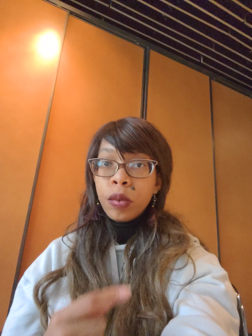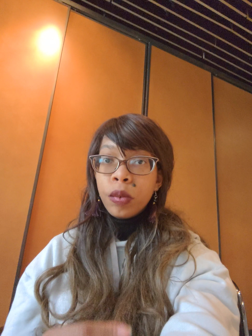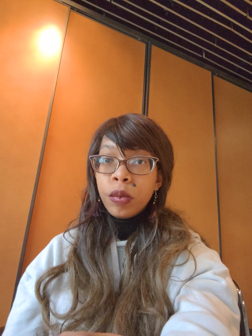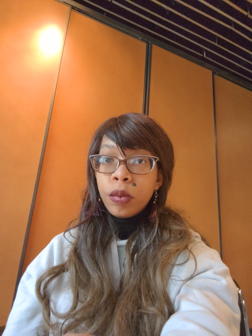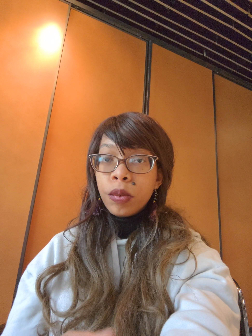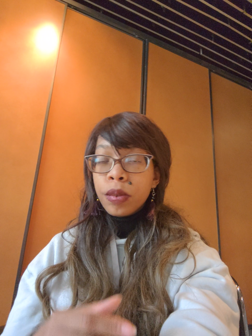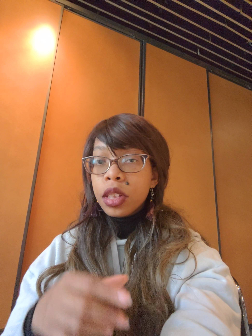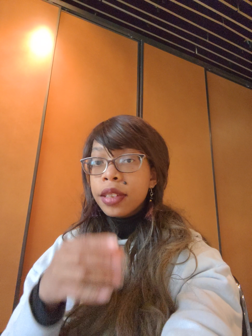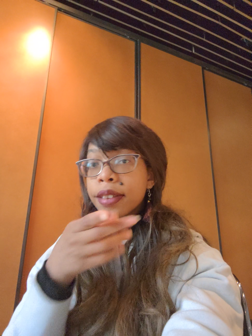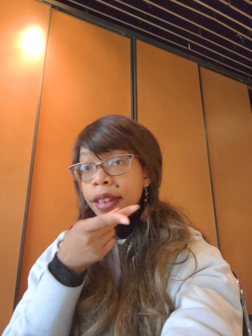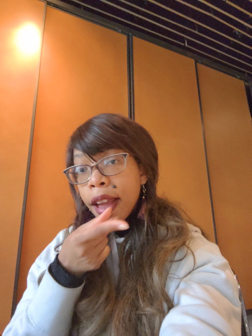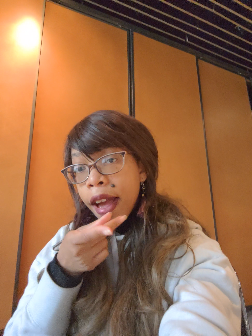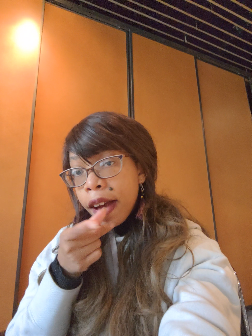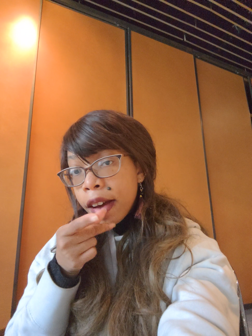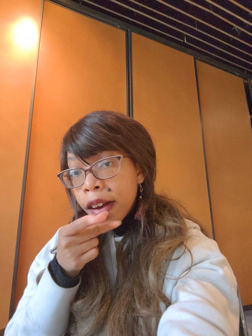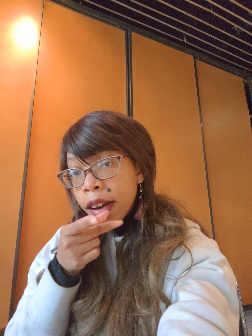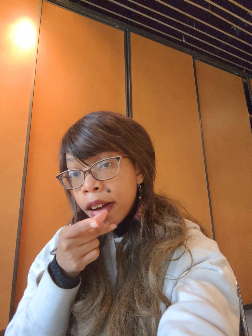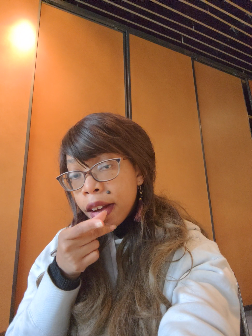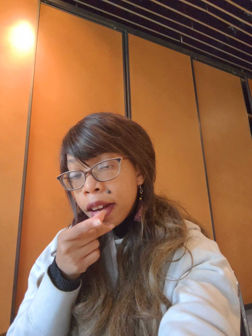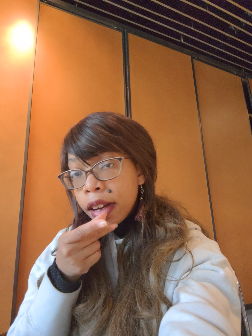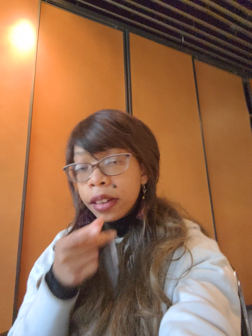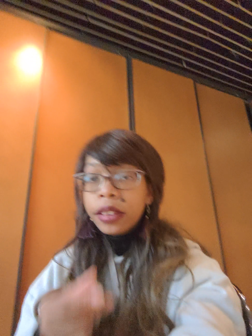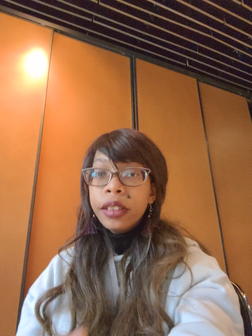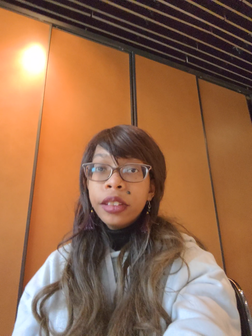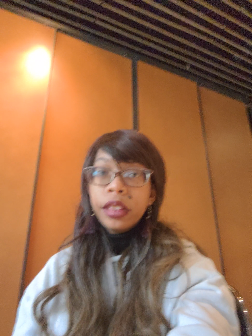snack